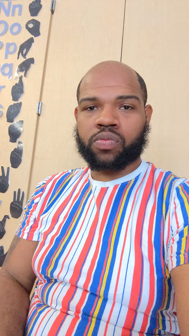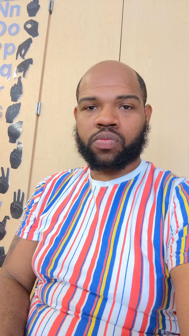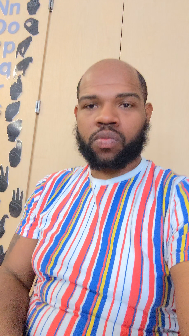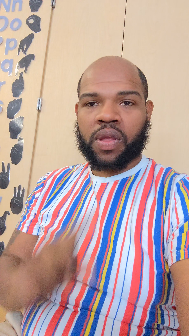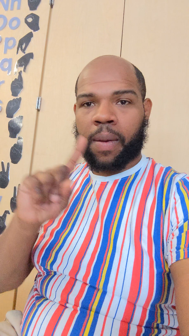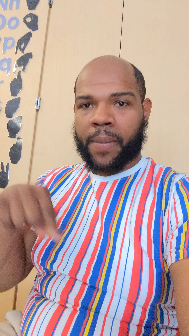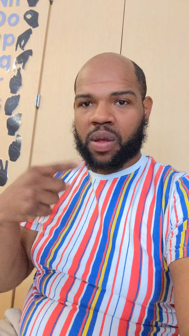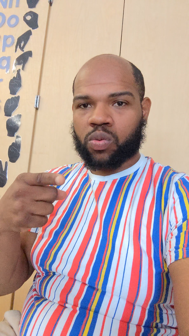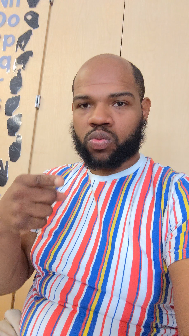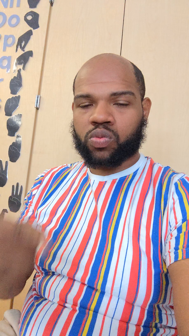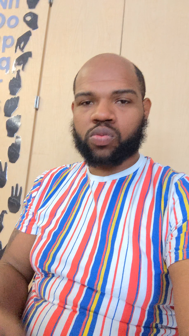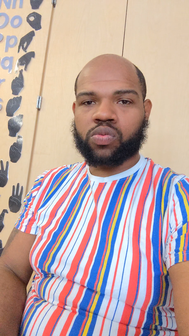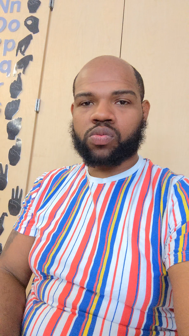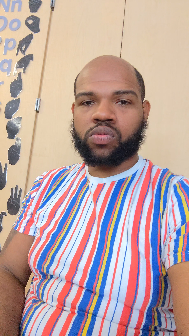about